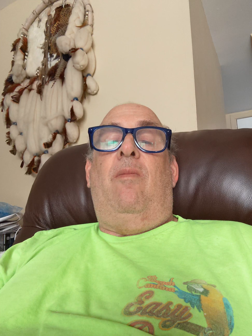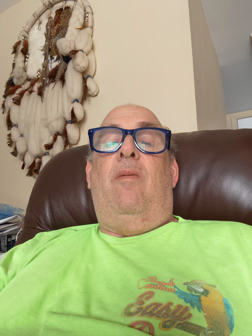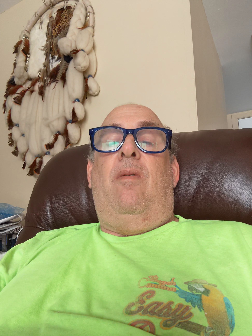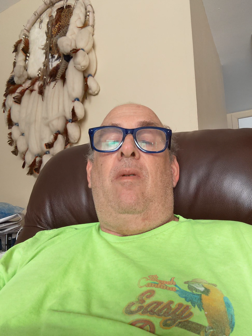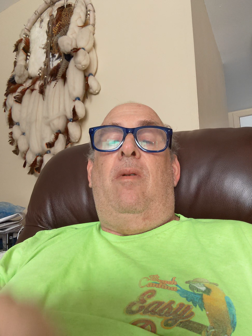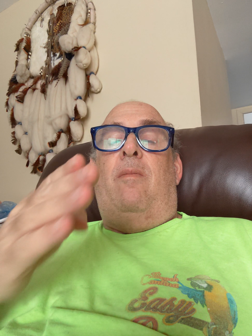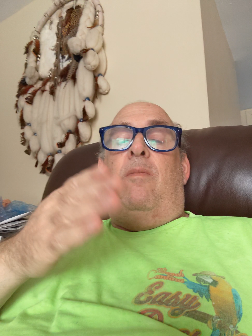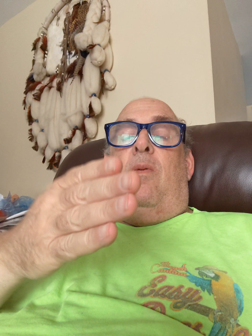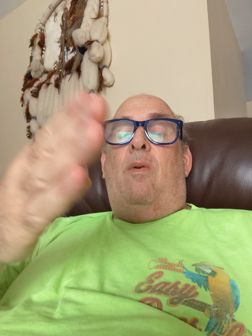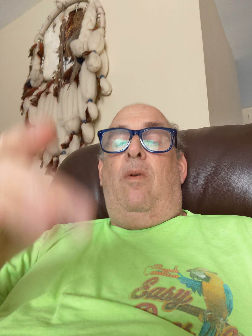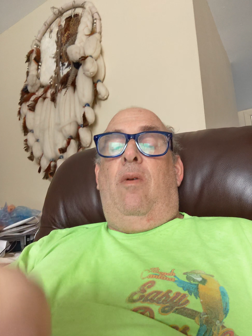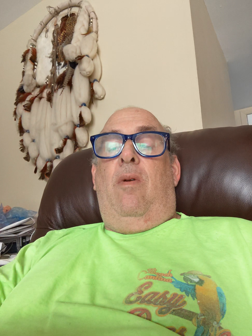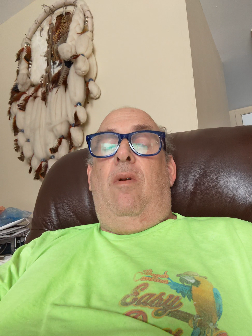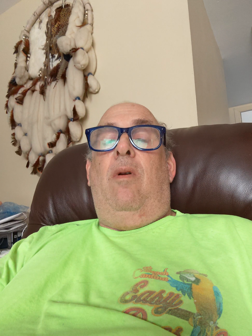boat